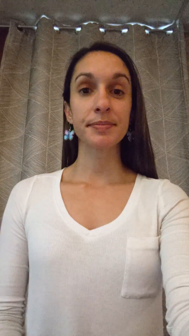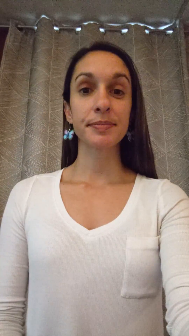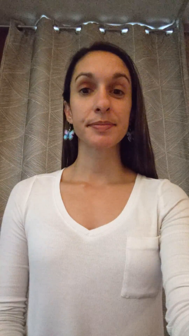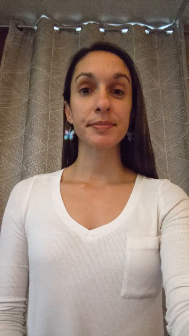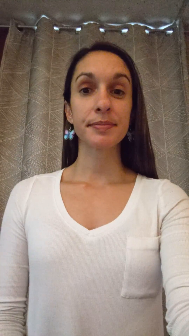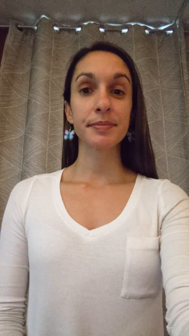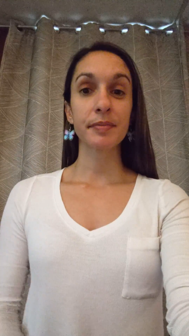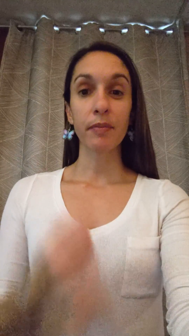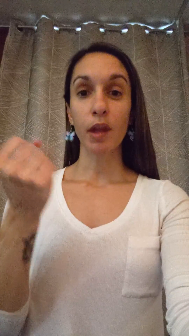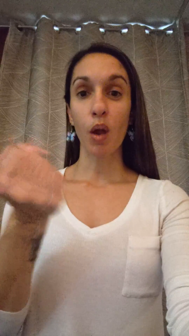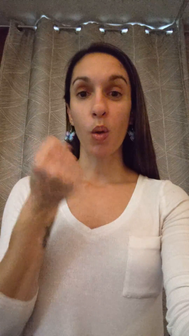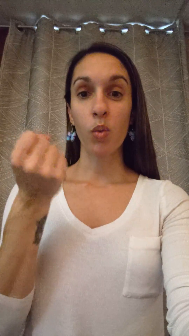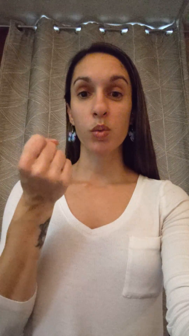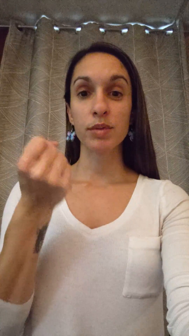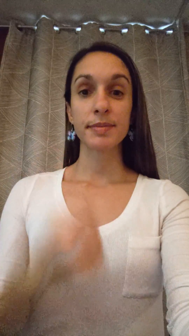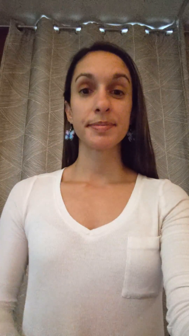hold